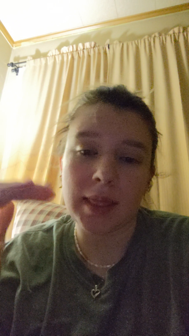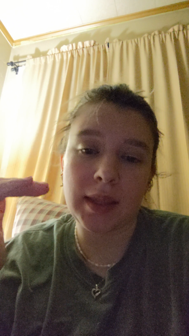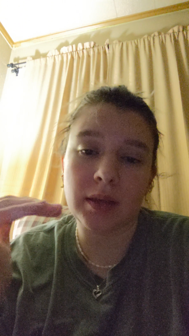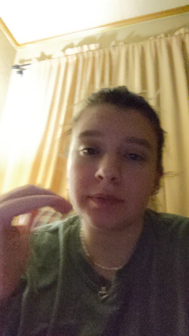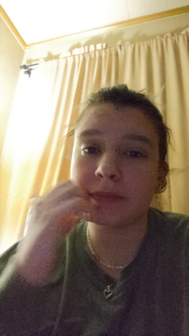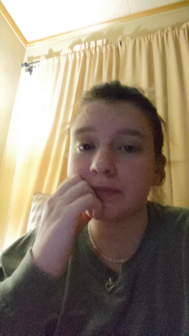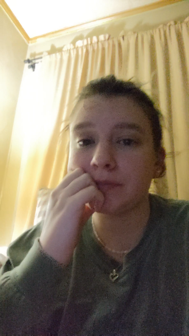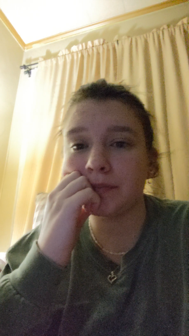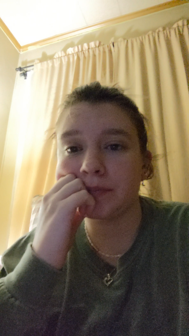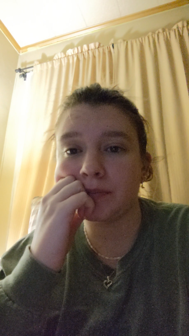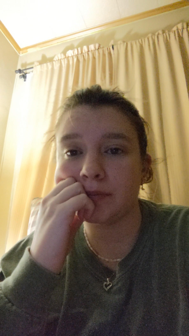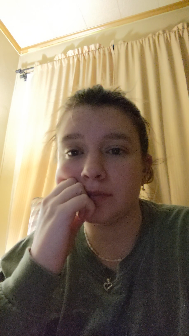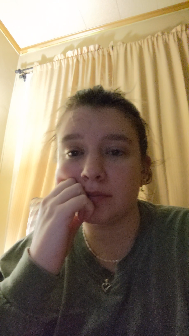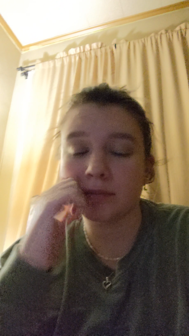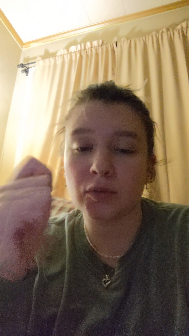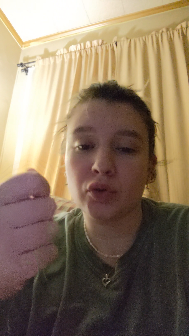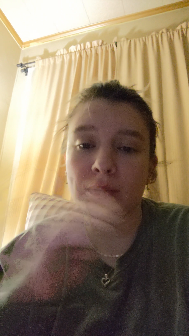rip